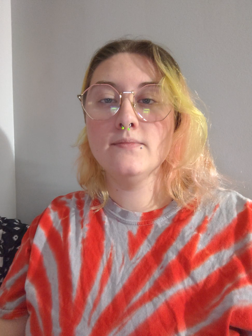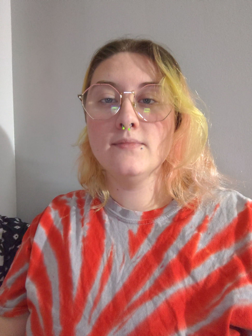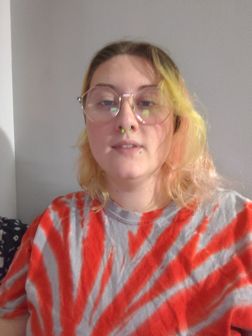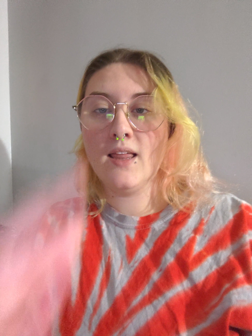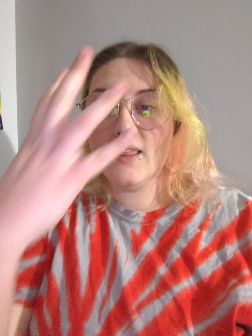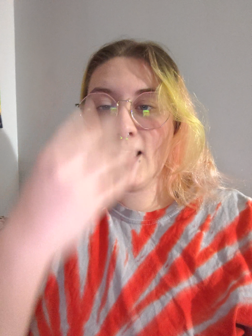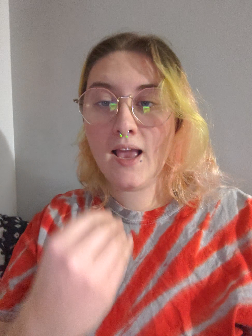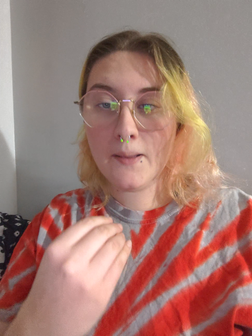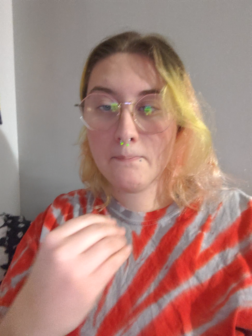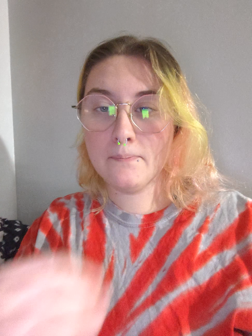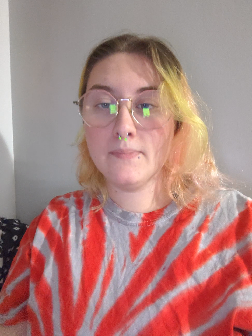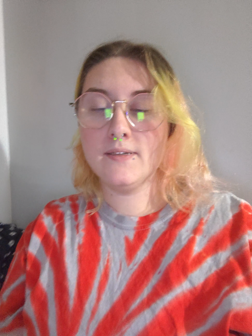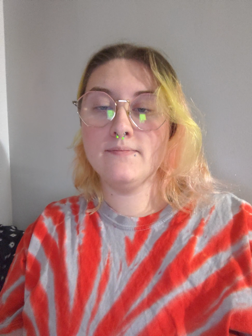nap